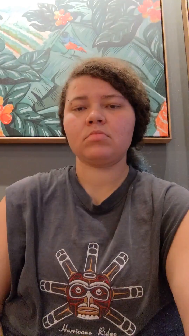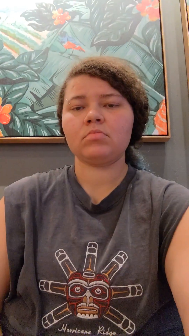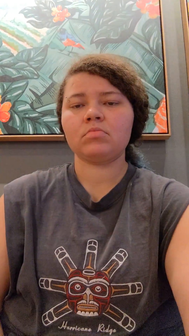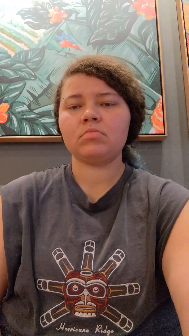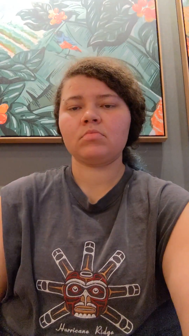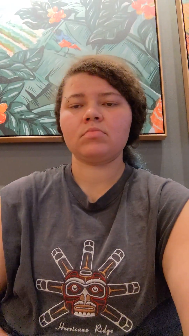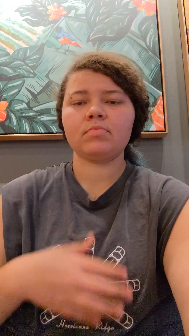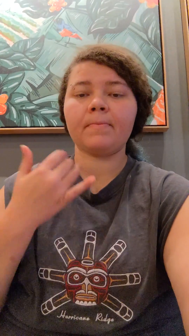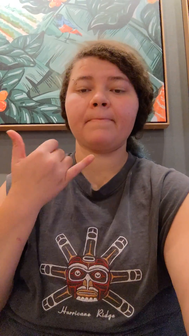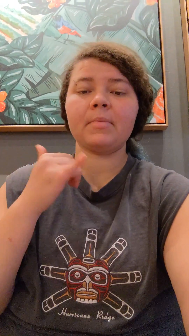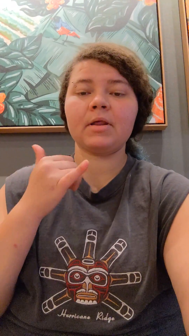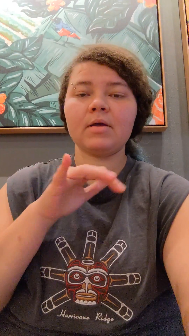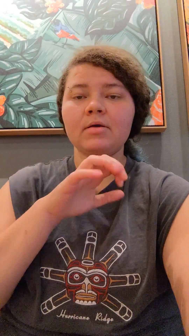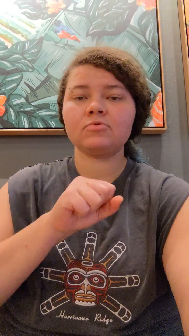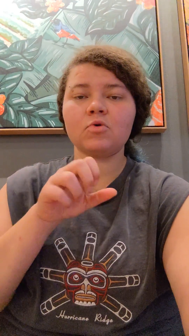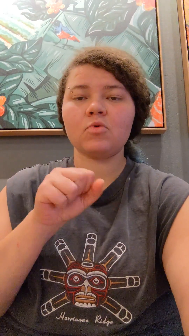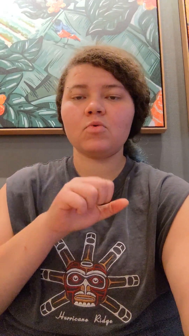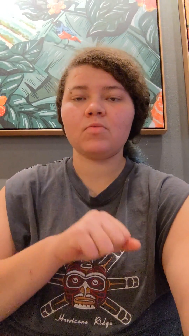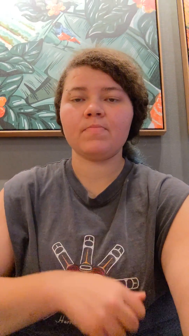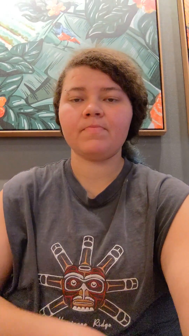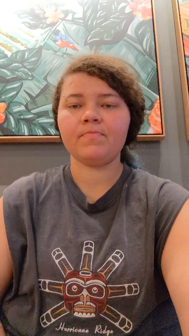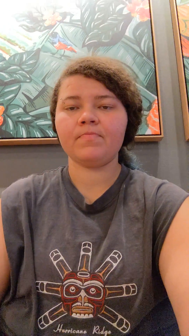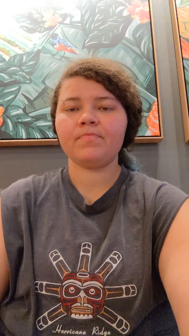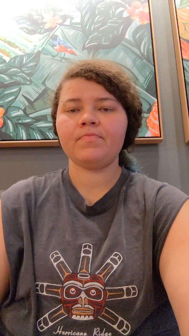play dough